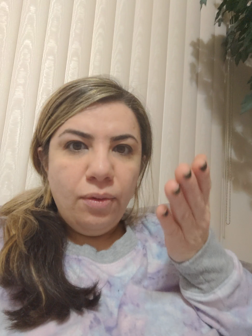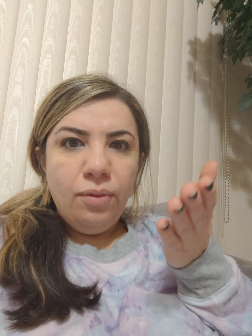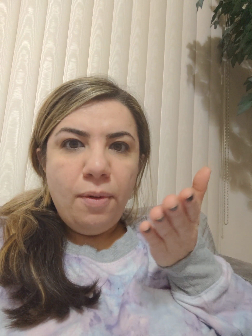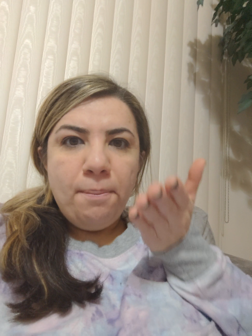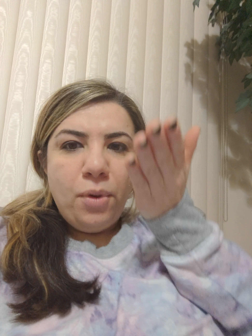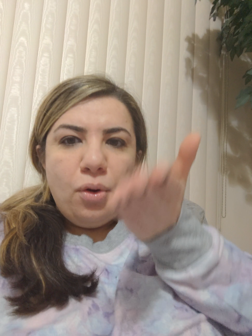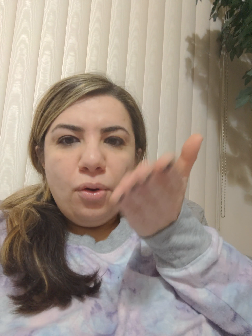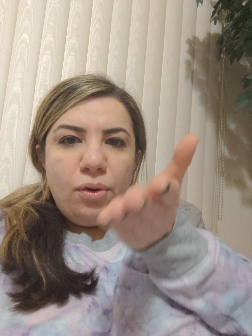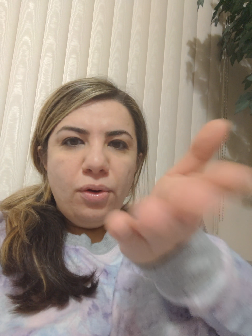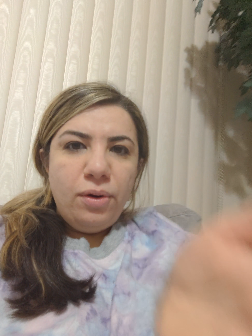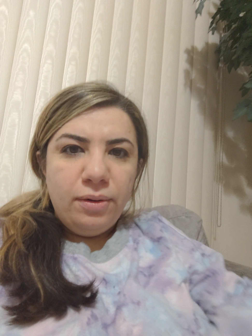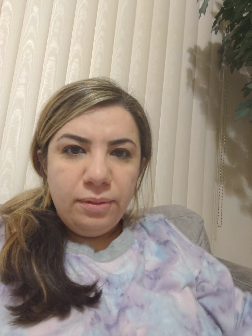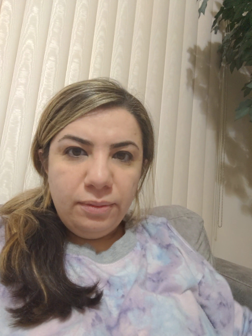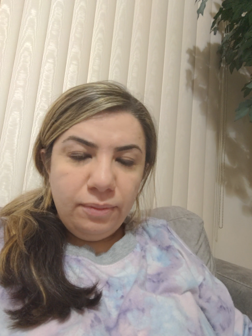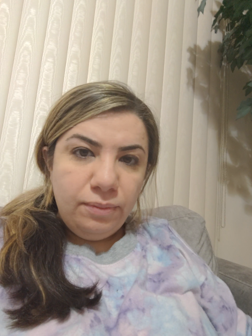boat